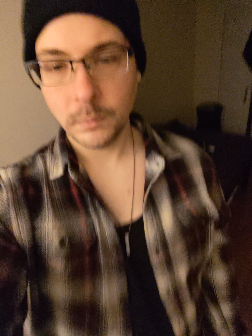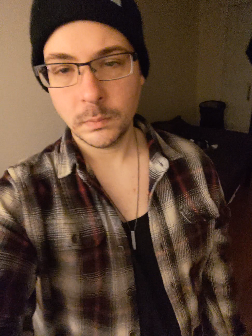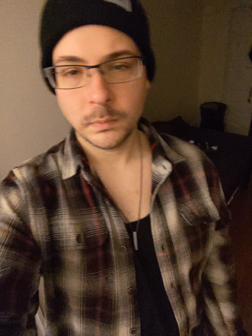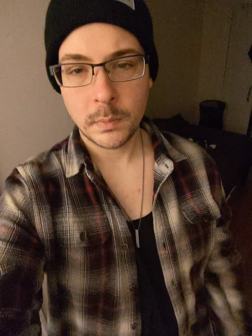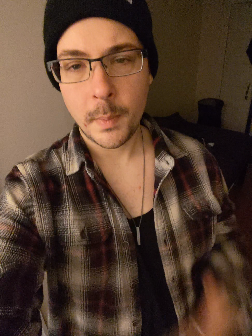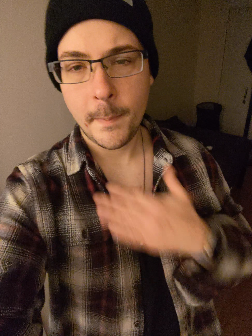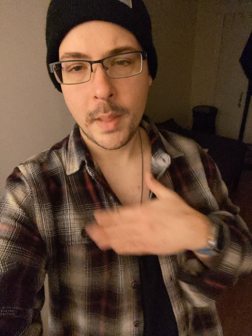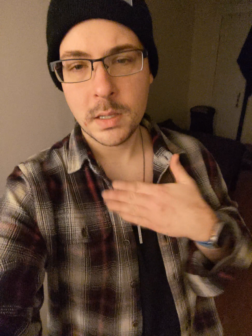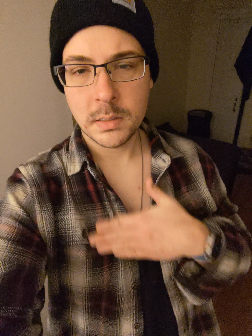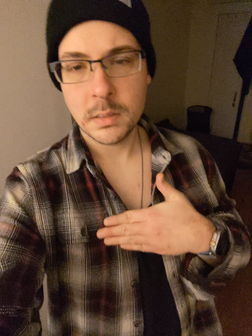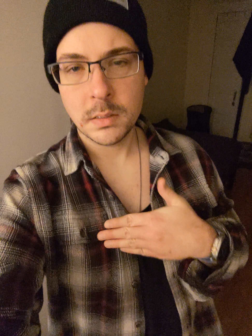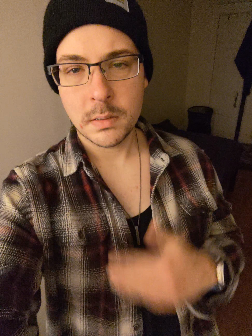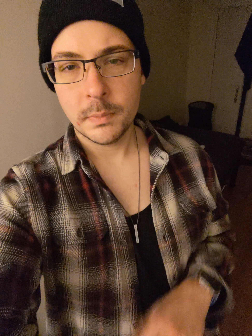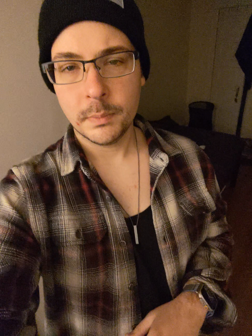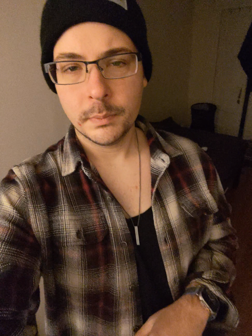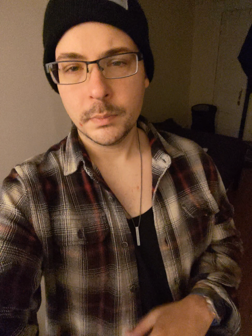please